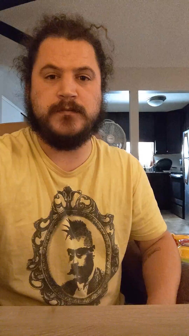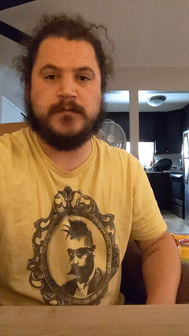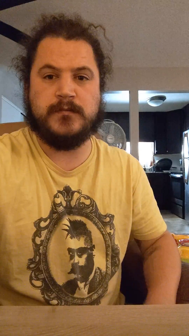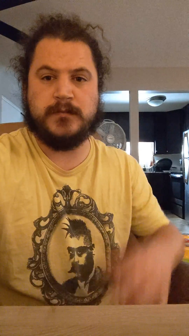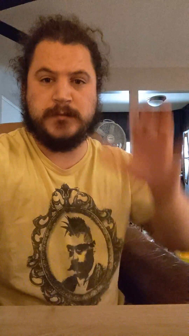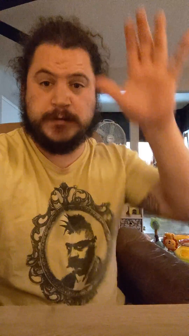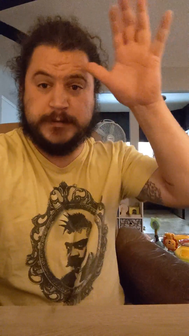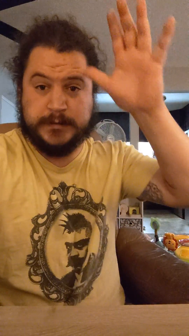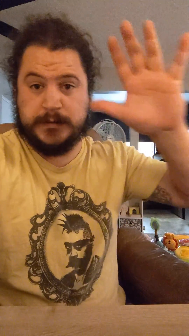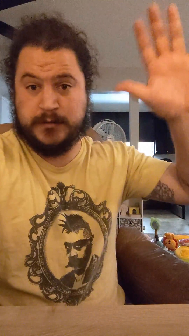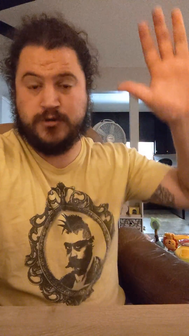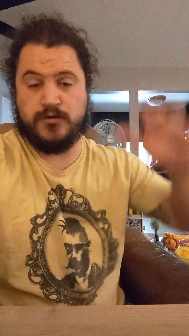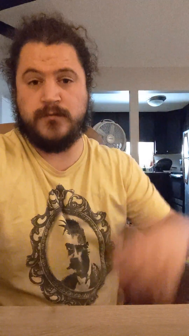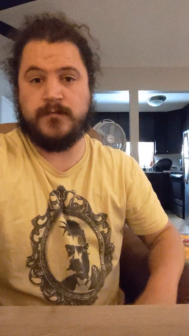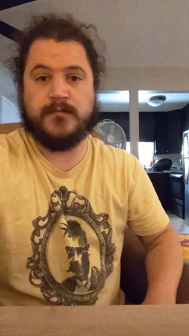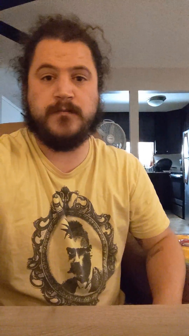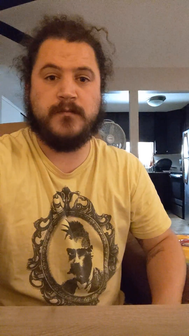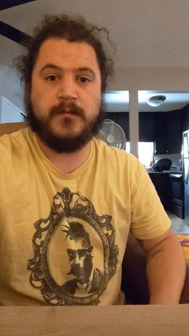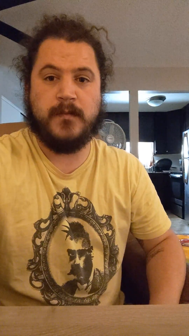deer